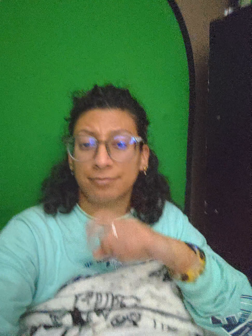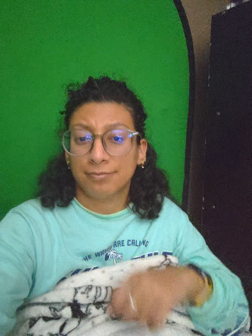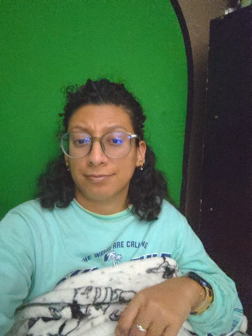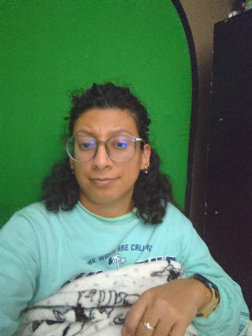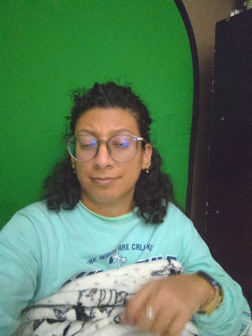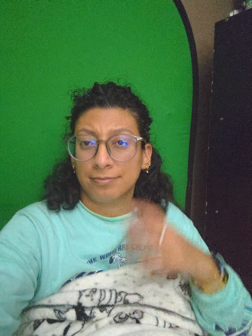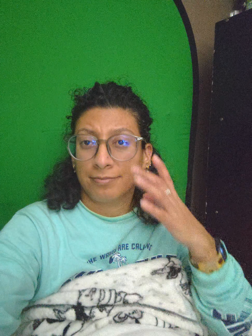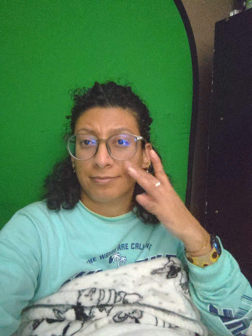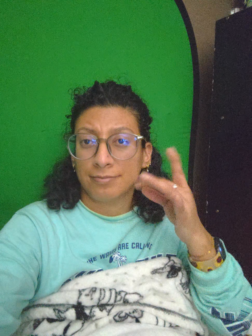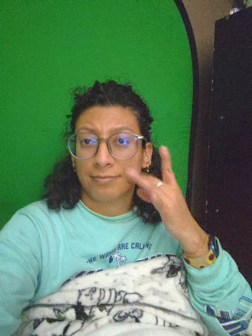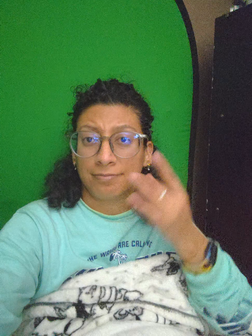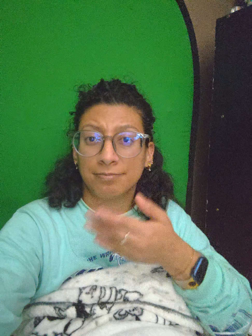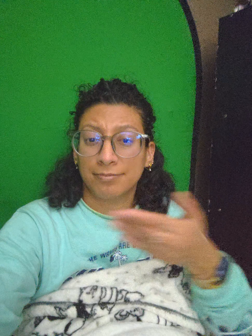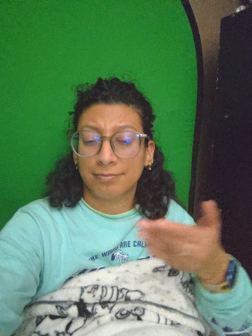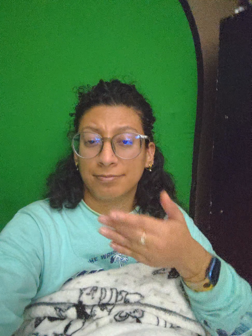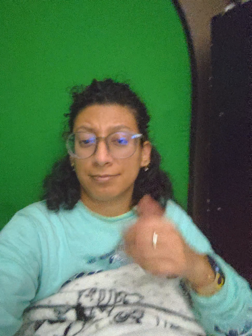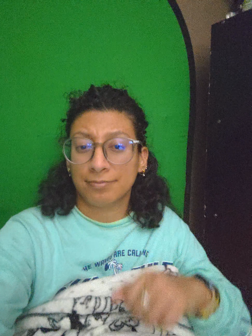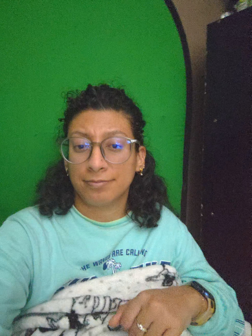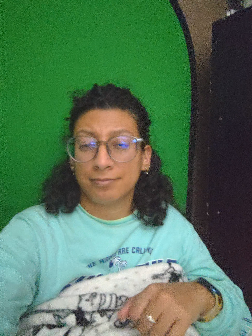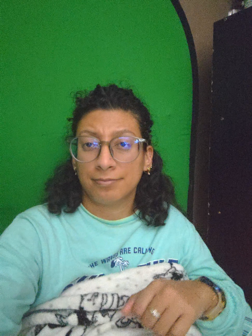kitty